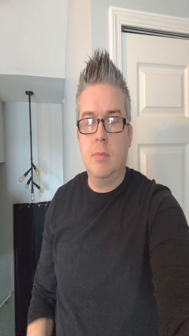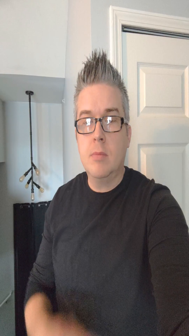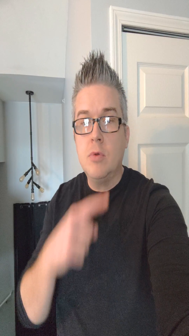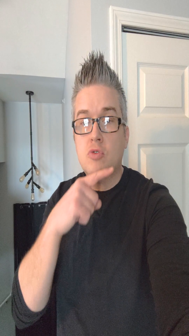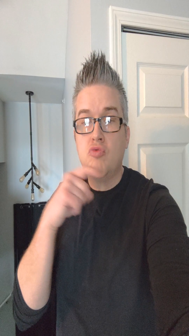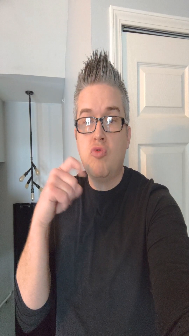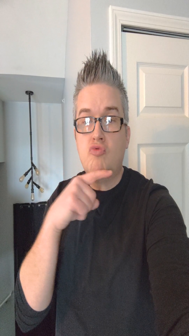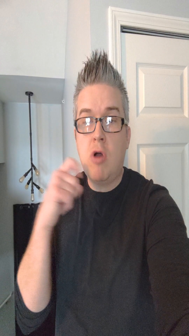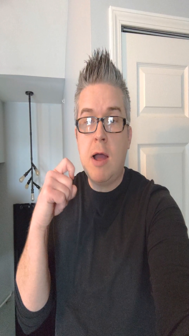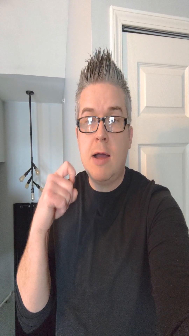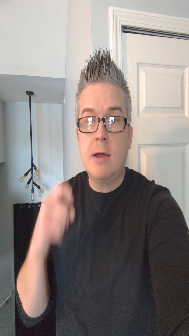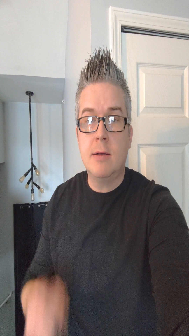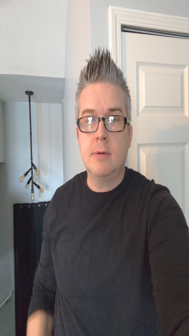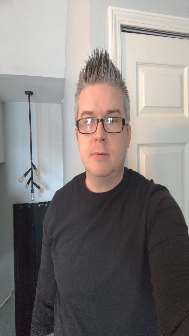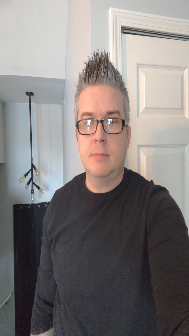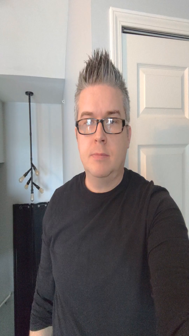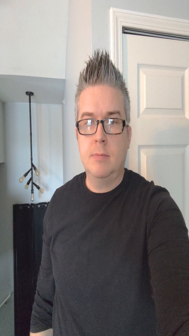dryer